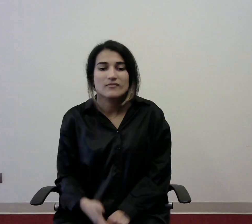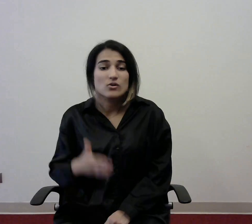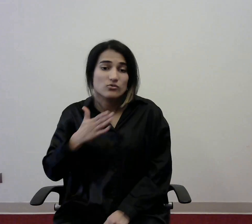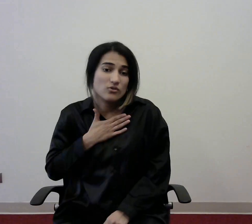mən